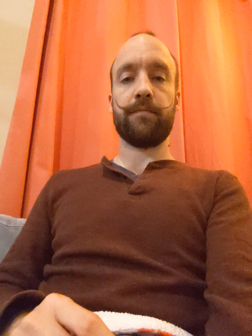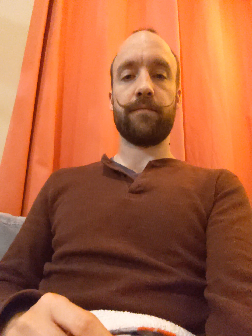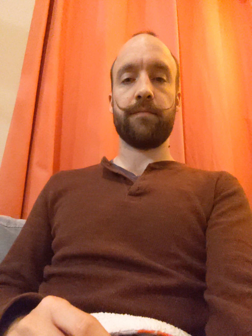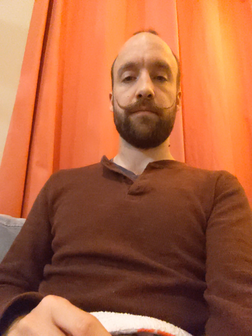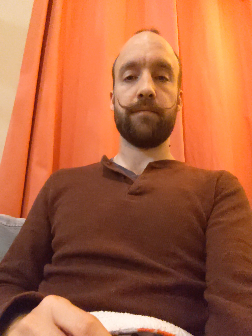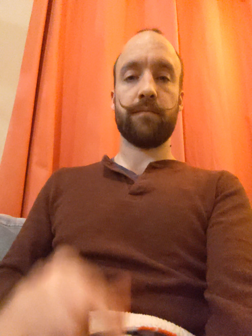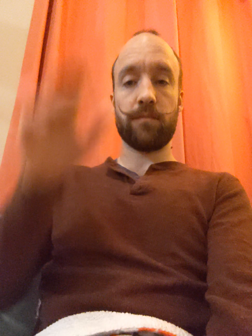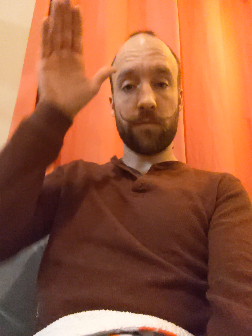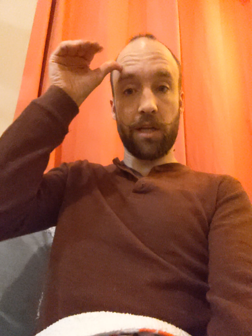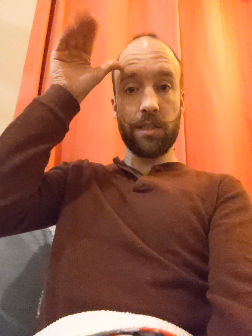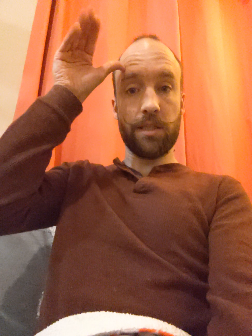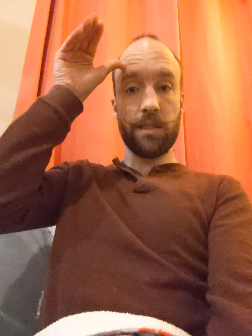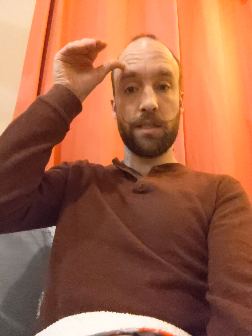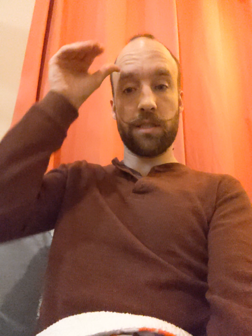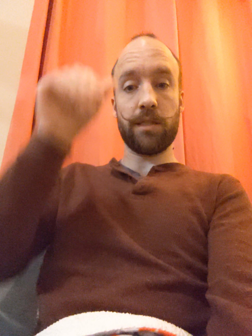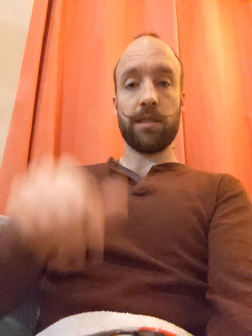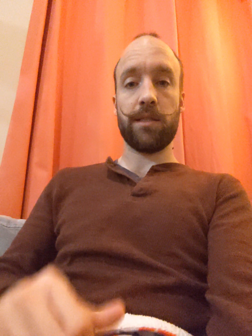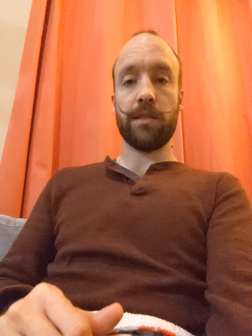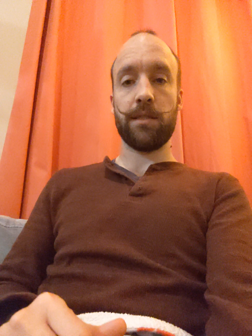donkey